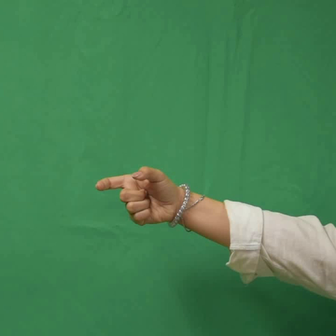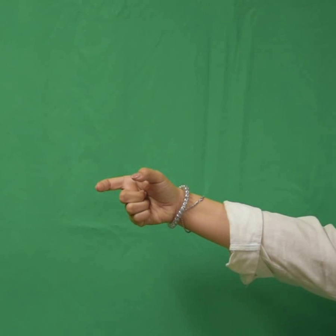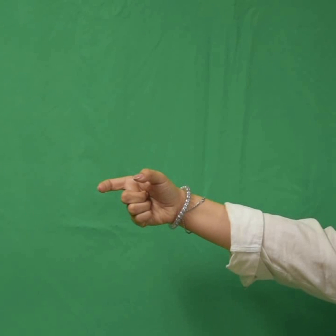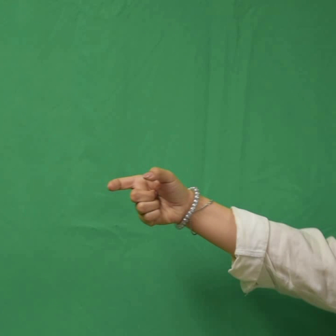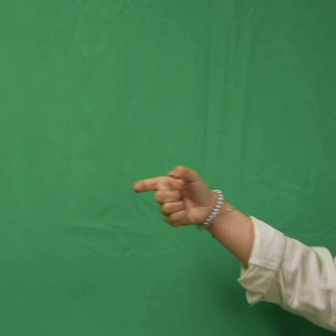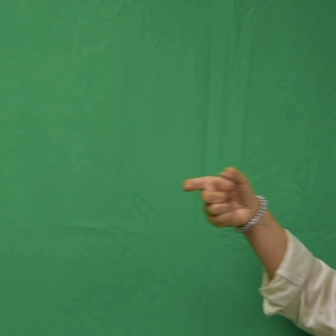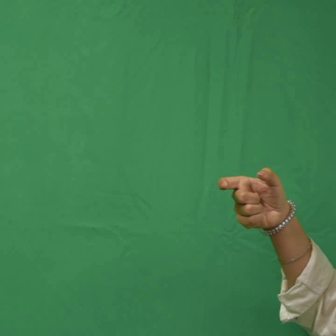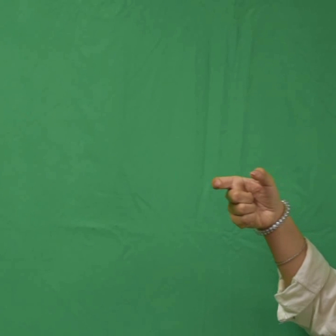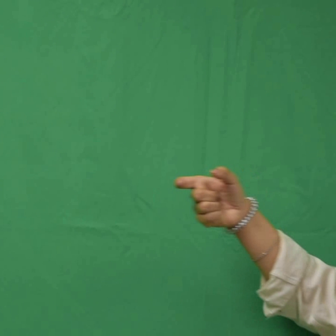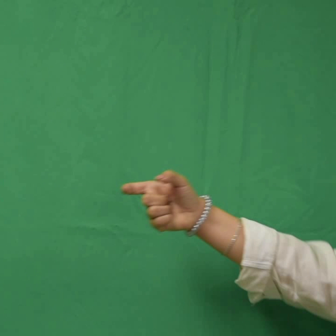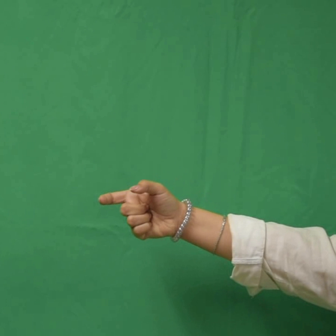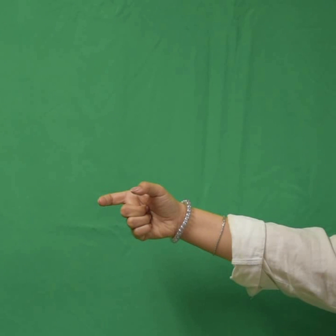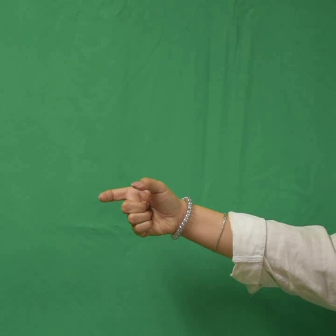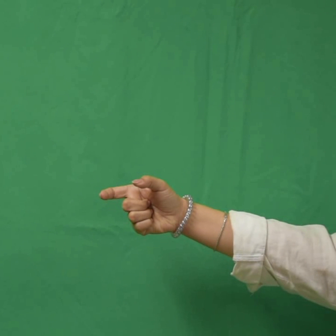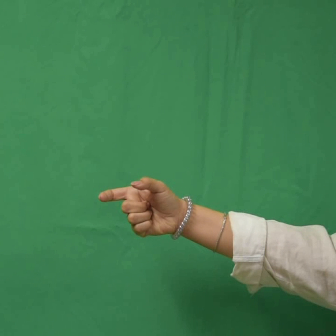X